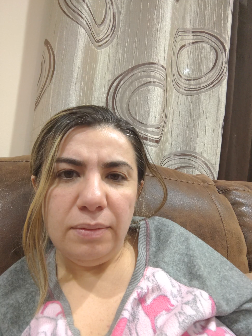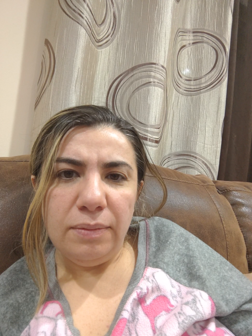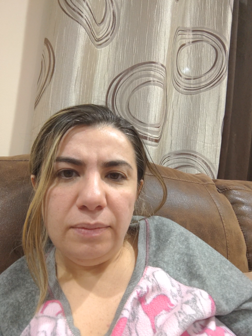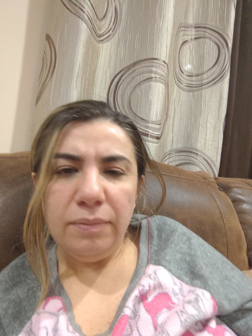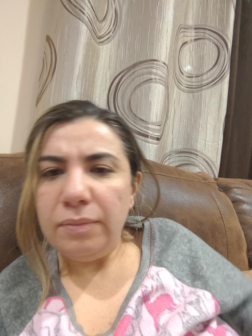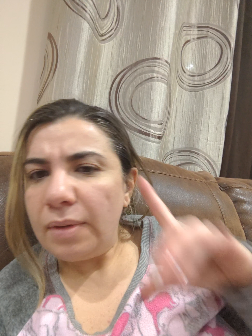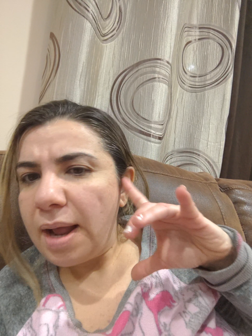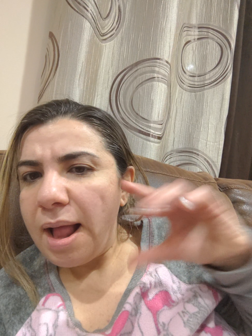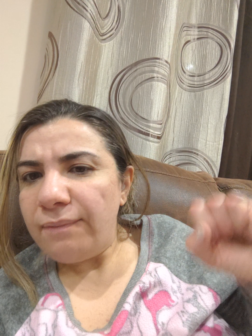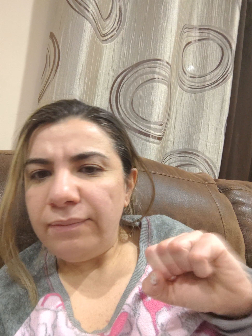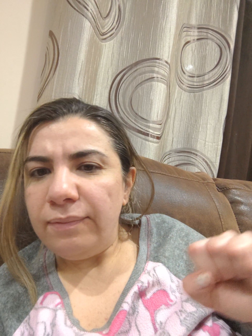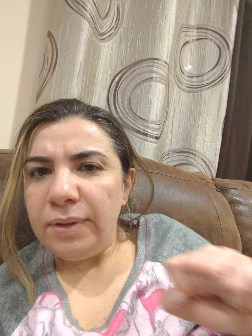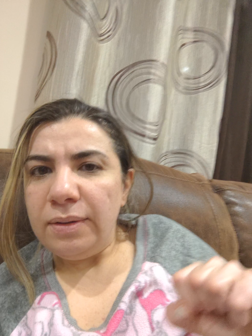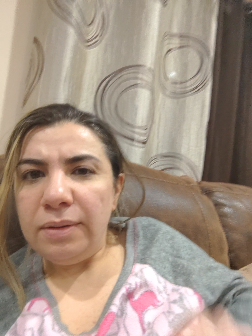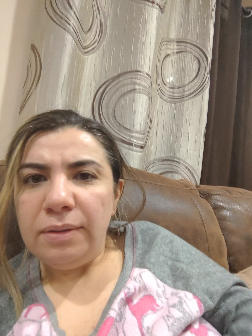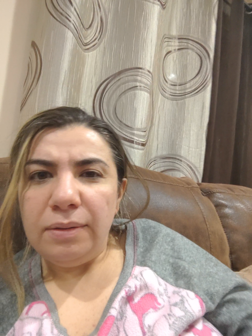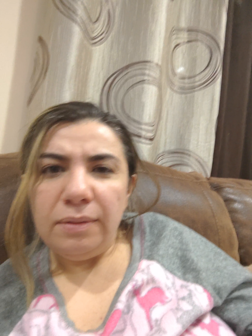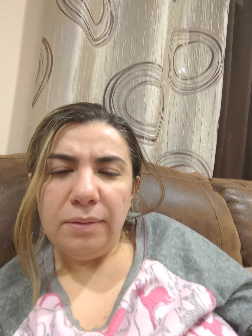loud